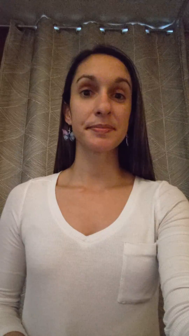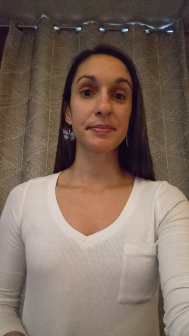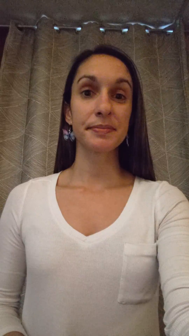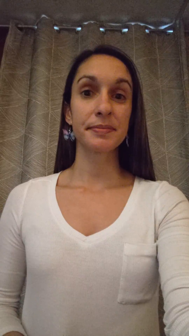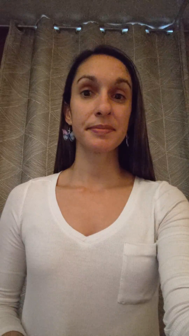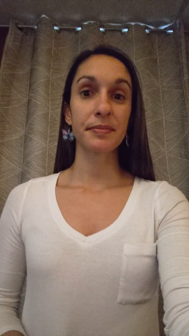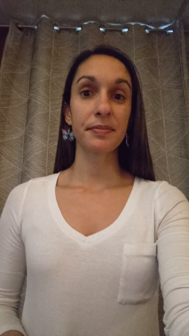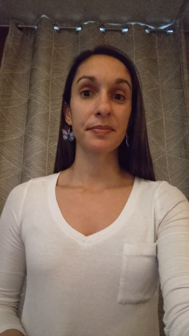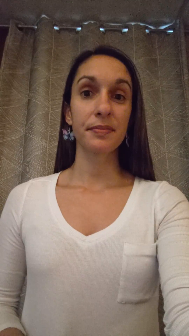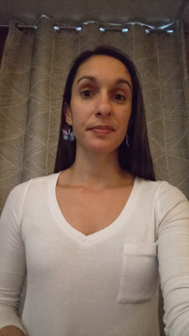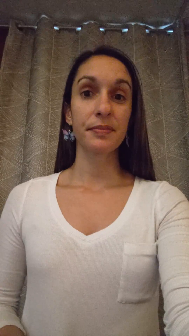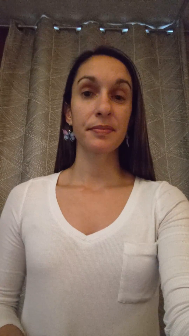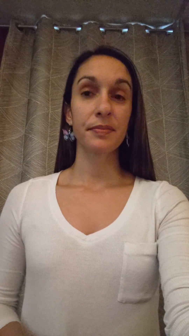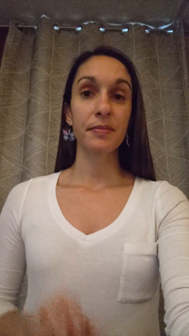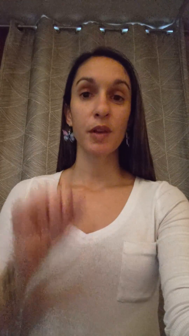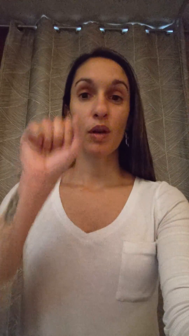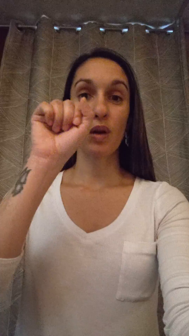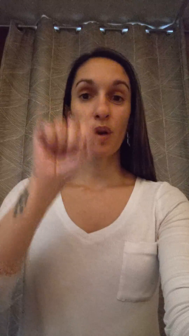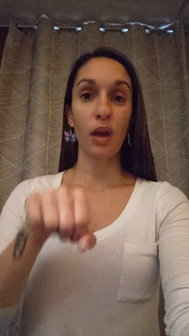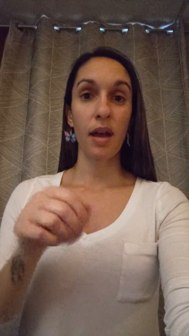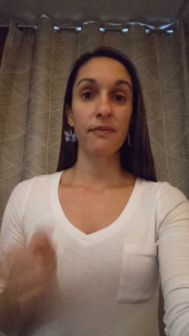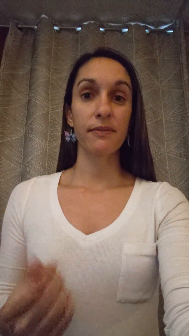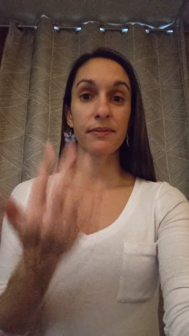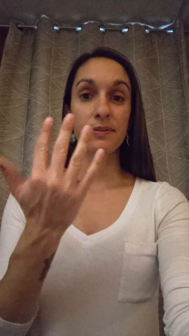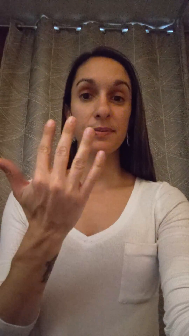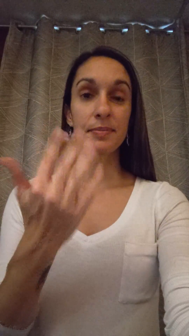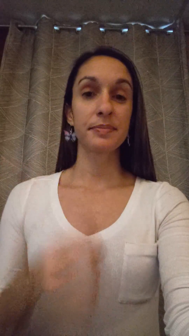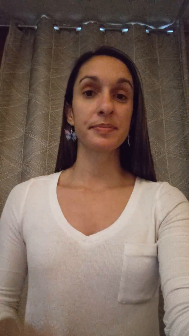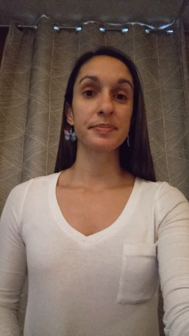gloves